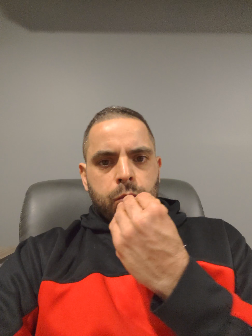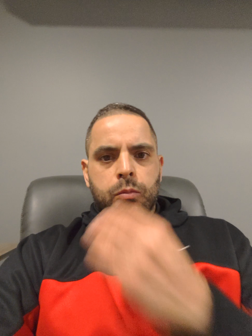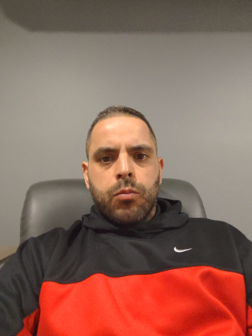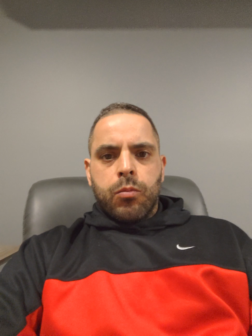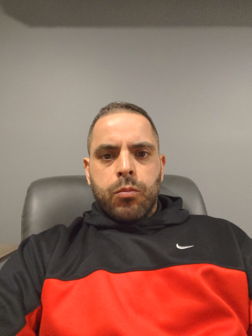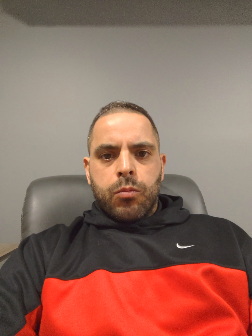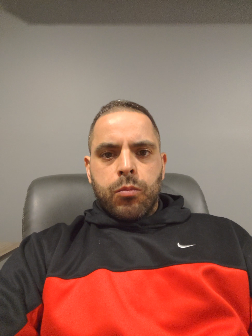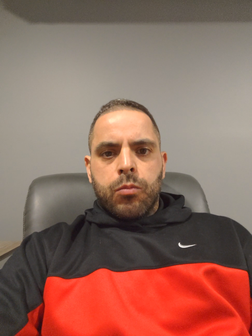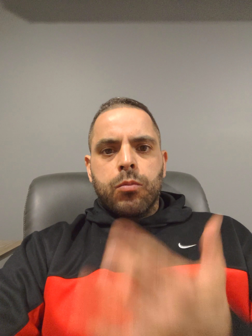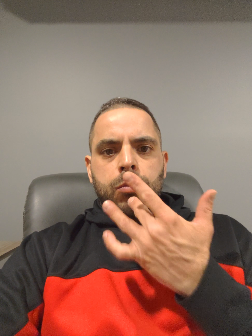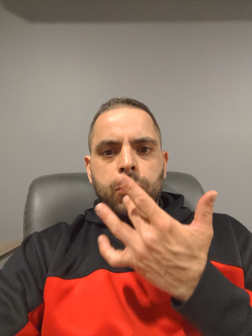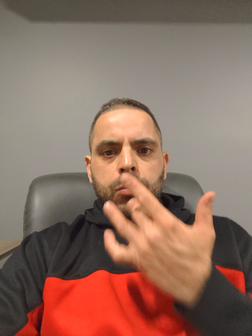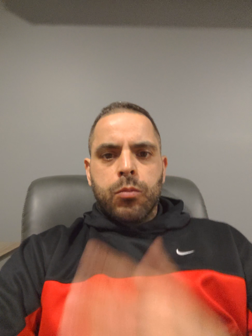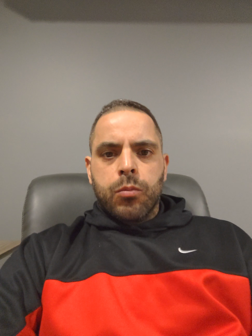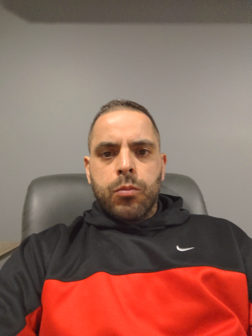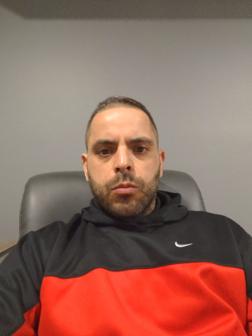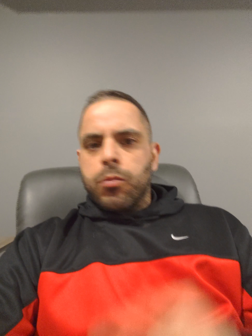taste